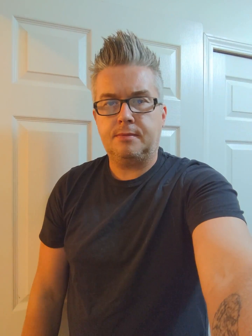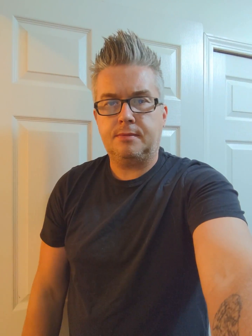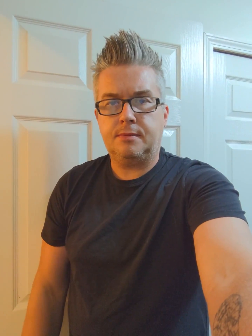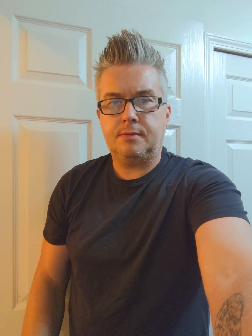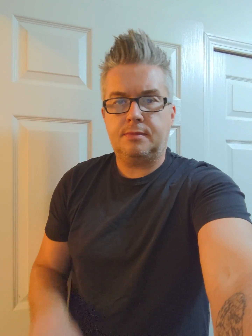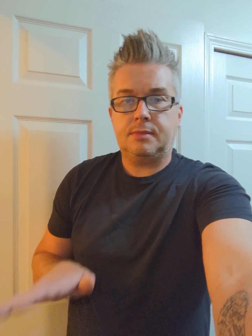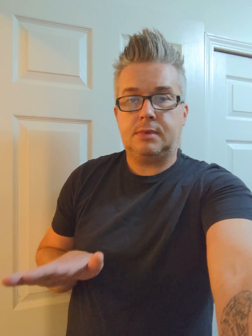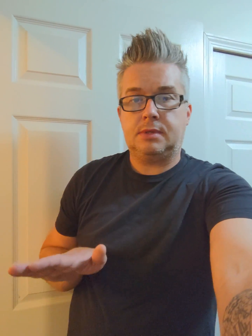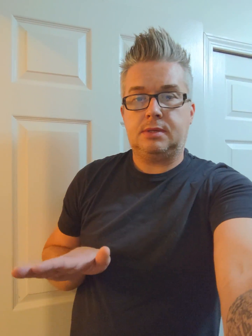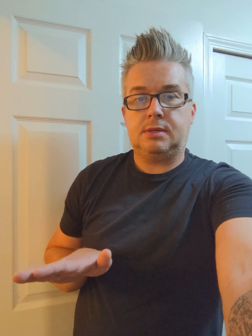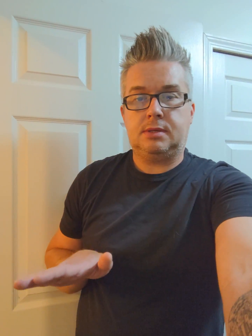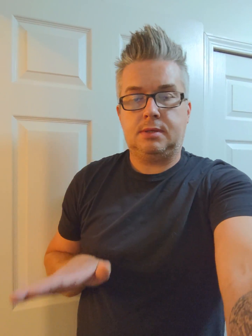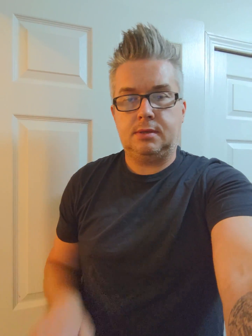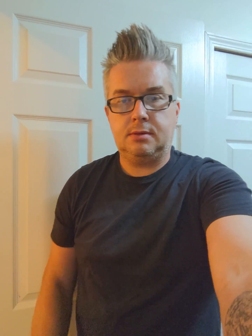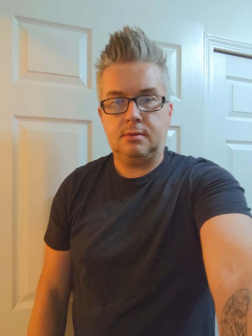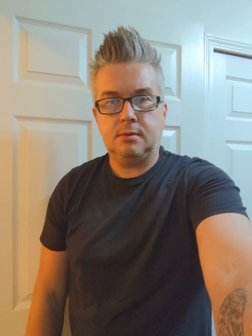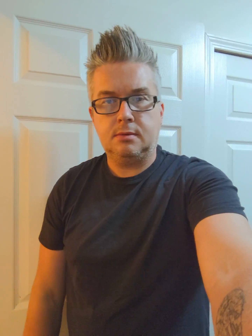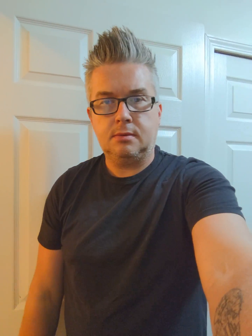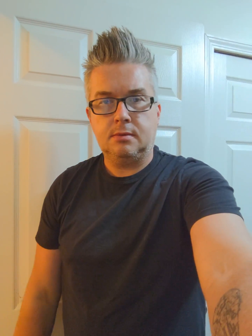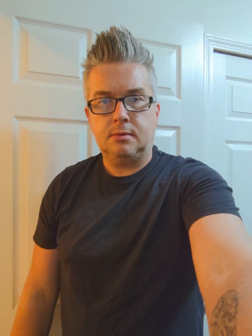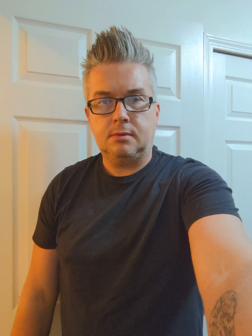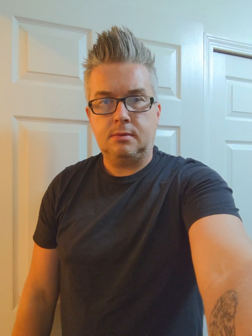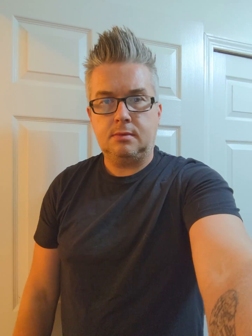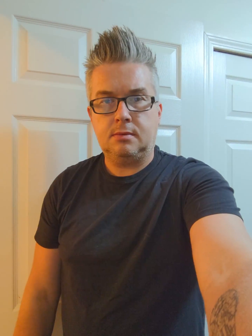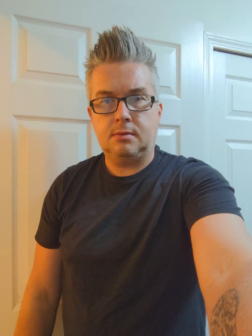penguin